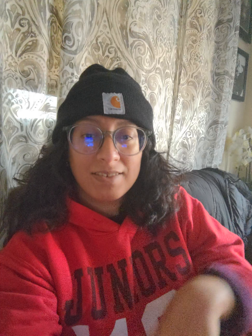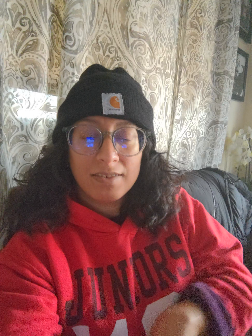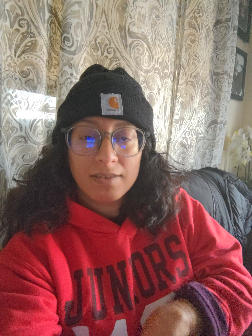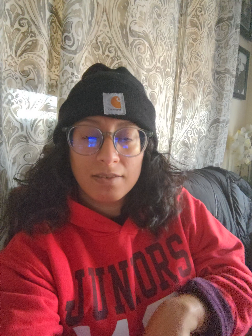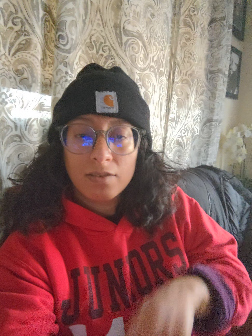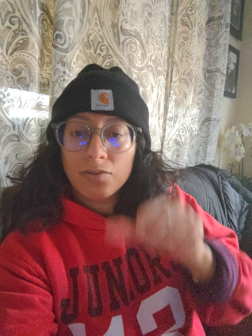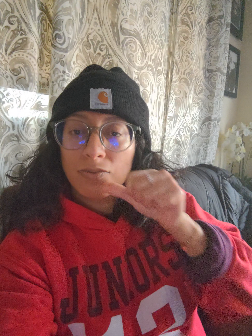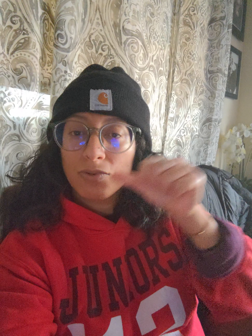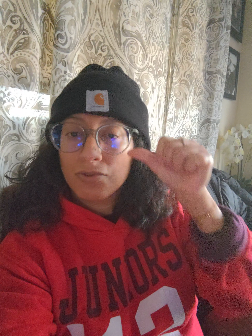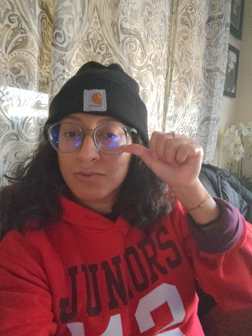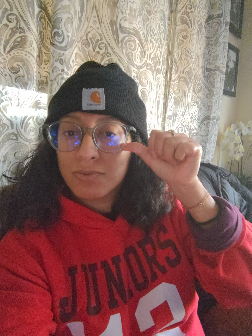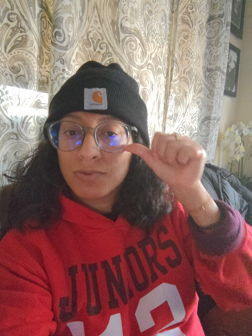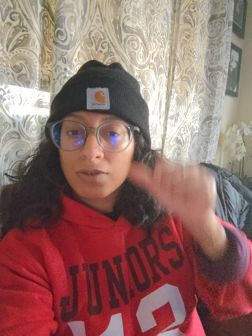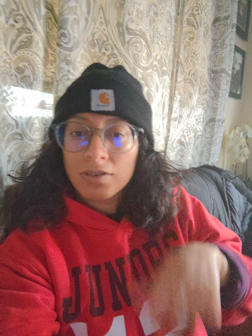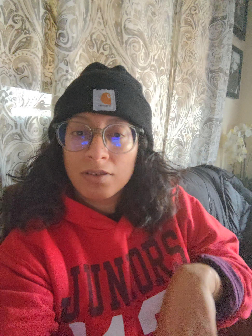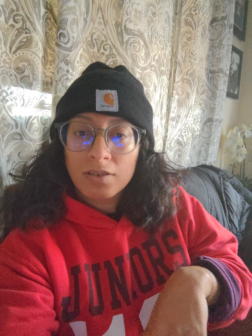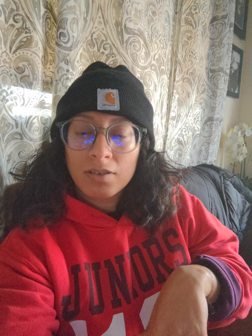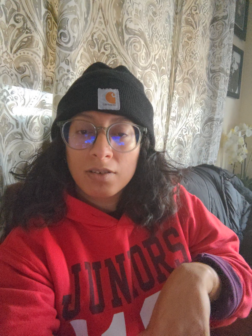yesterday